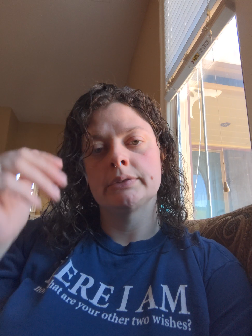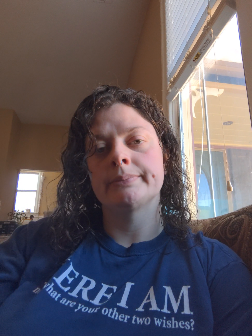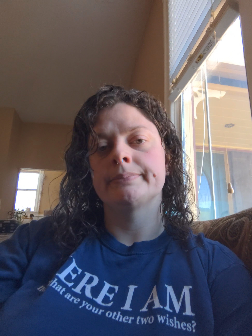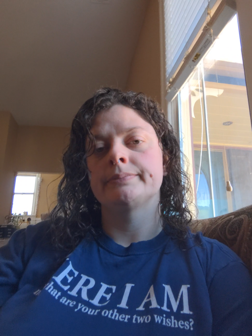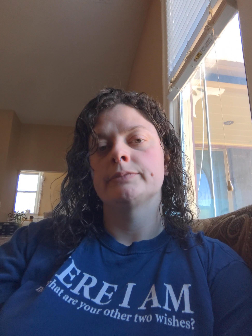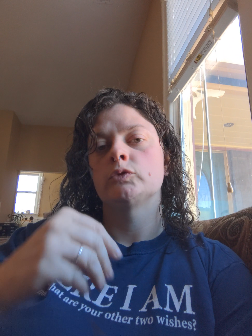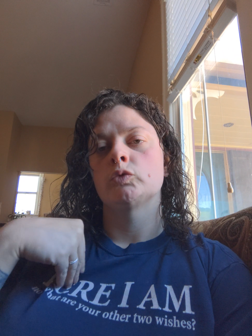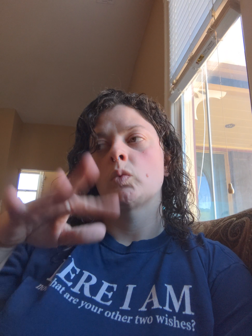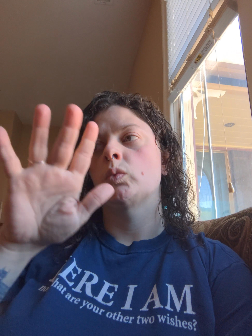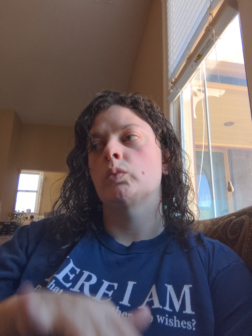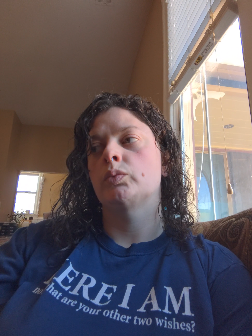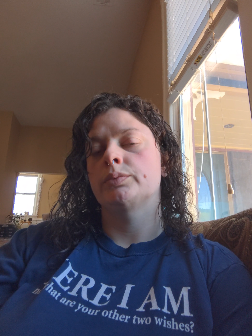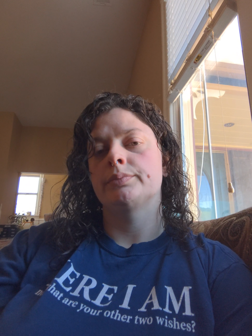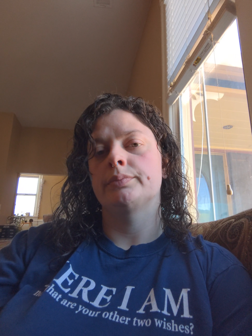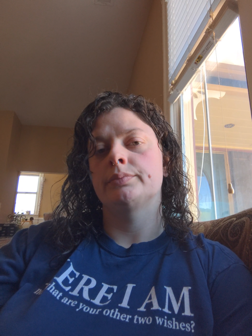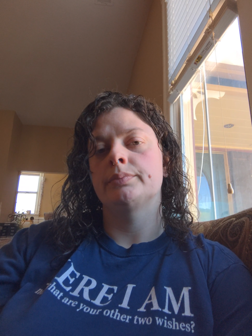snow